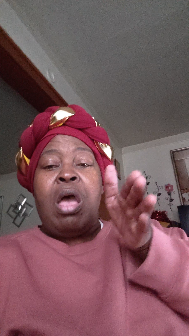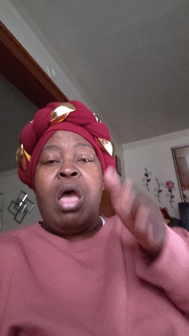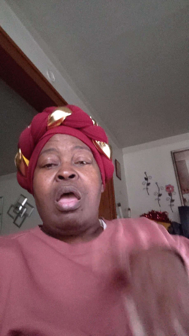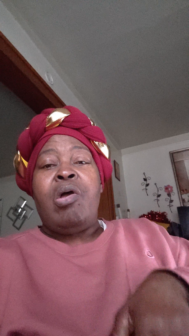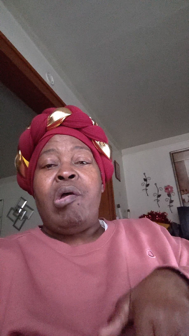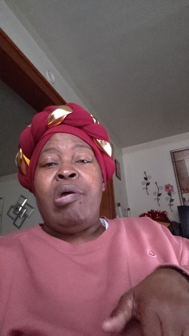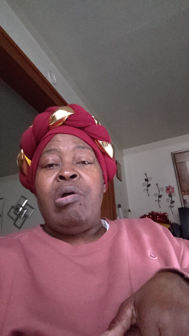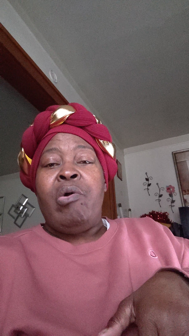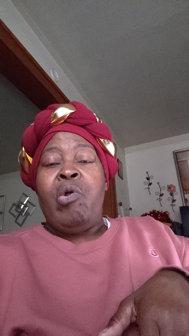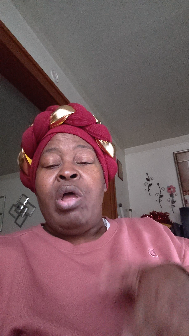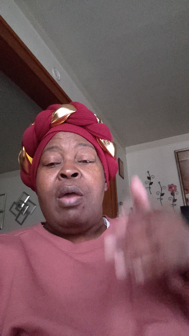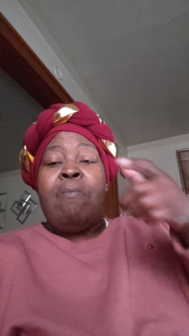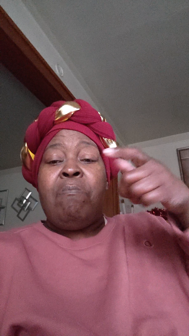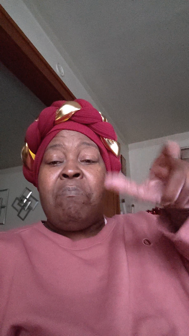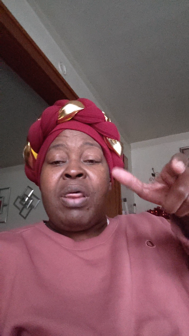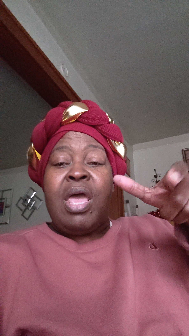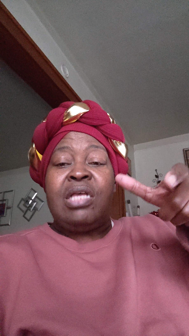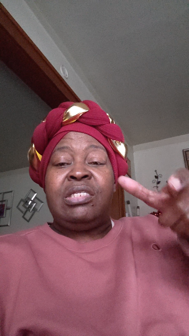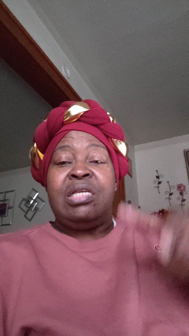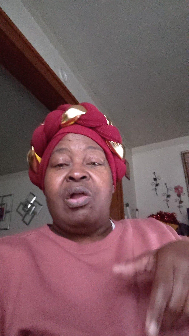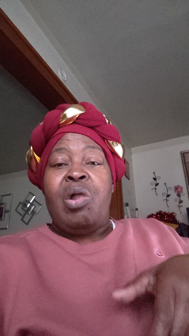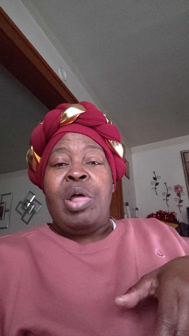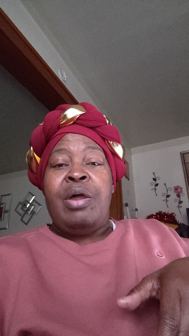plate